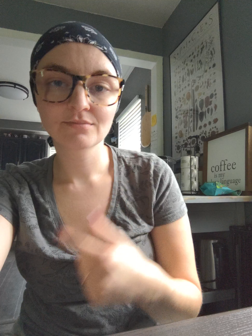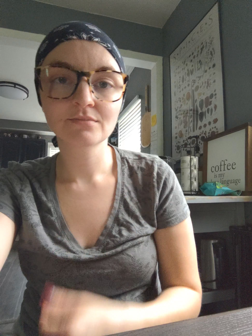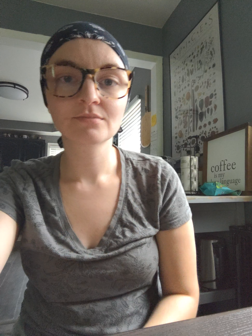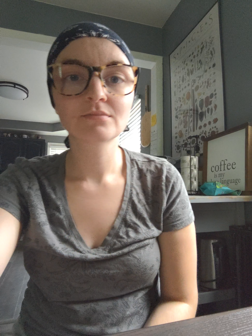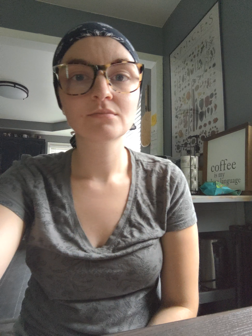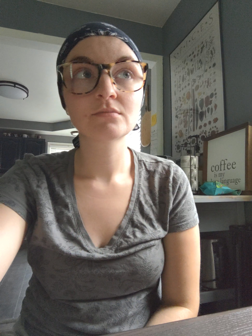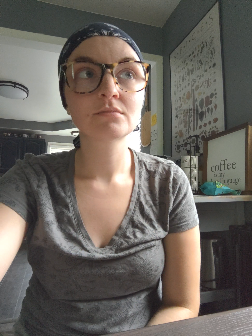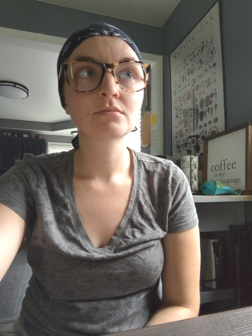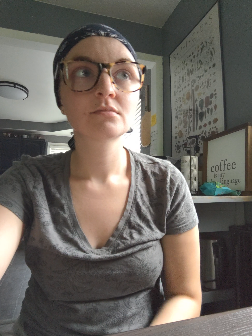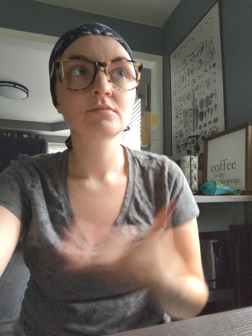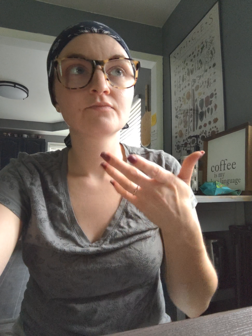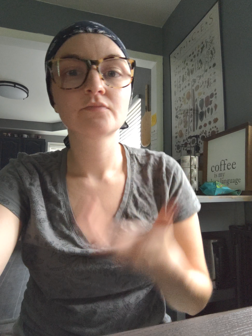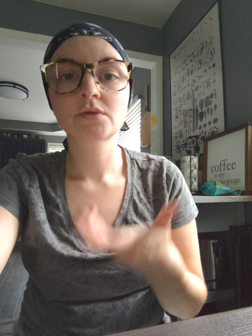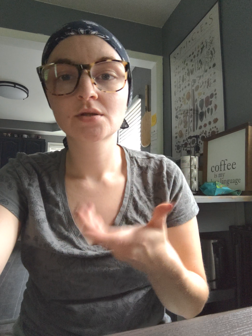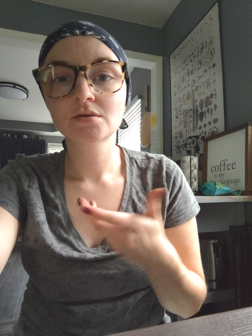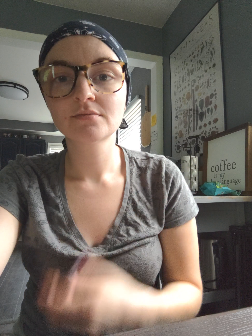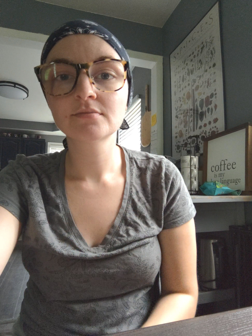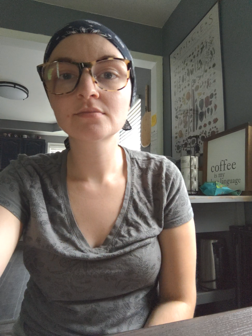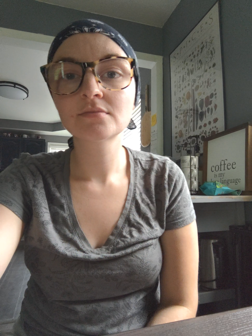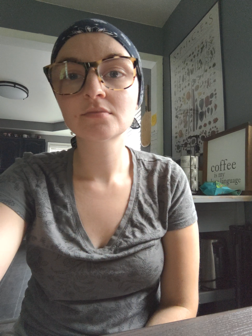heavy